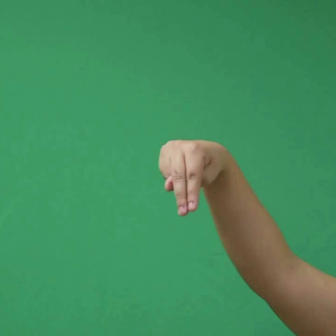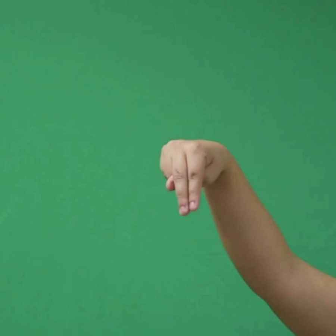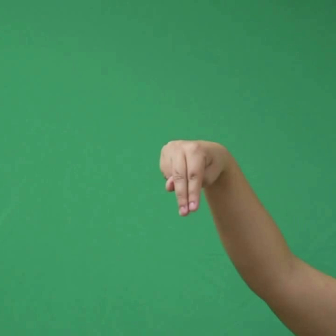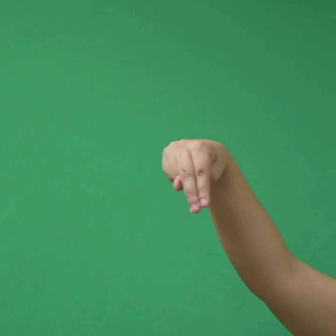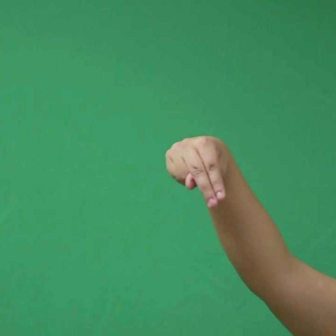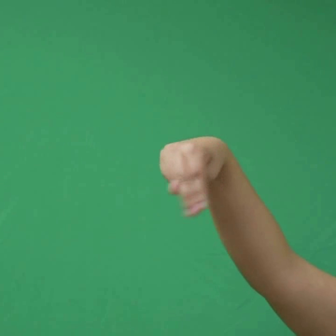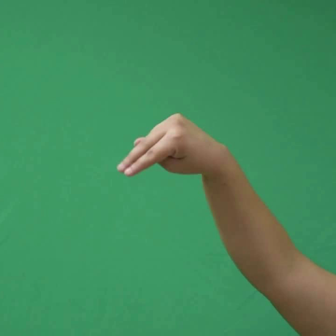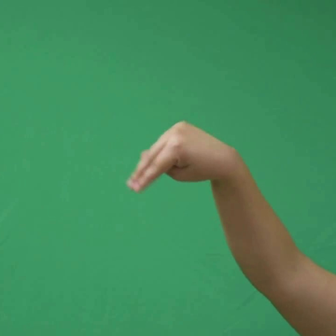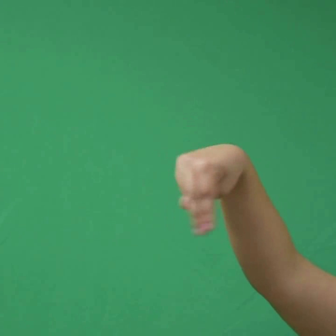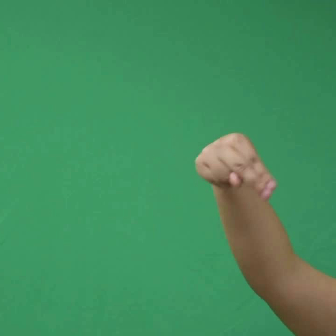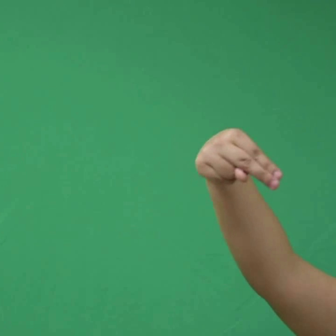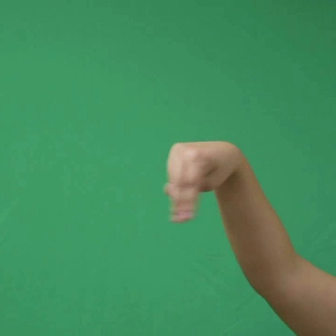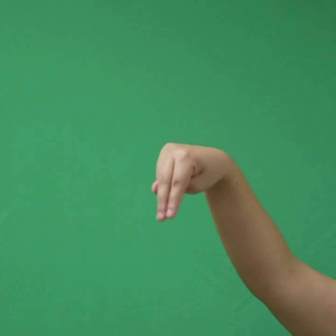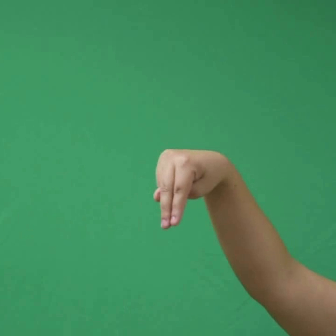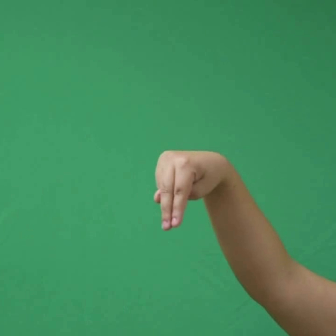Ñ